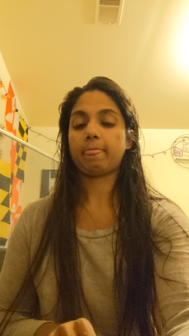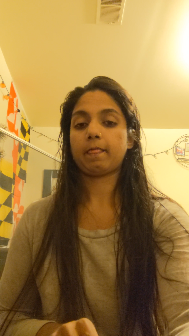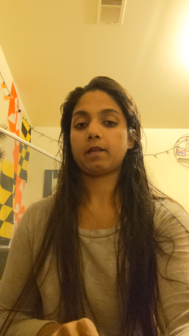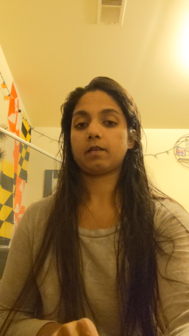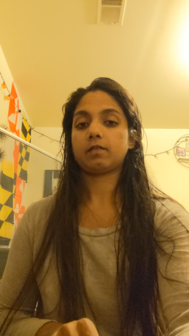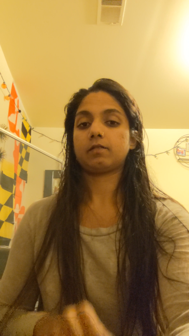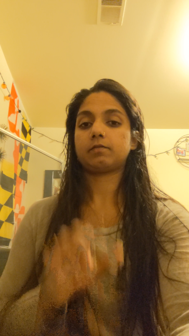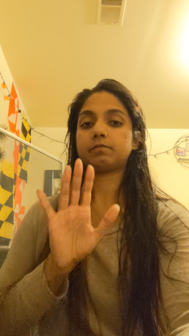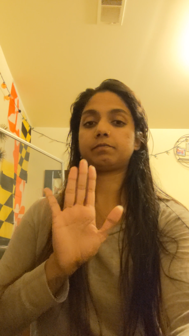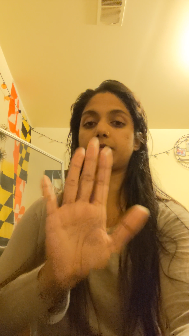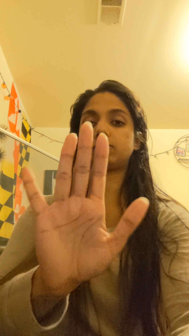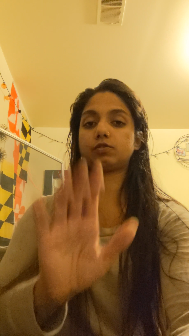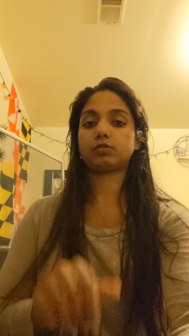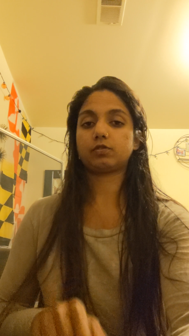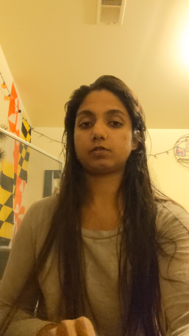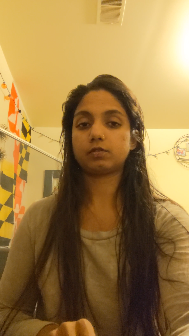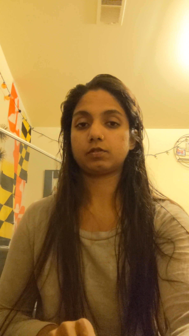push